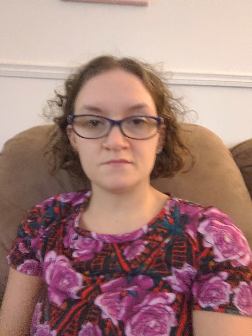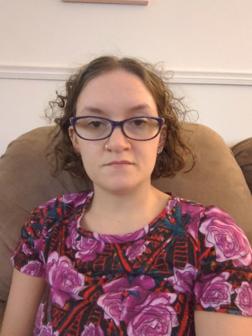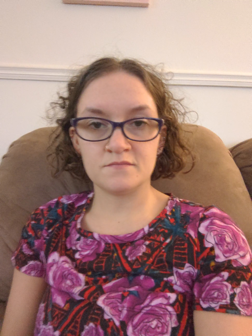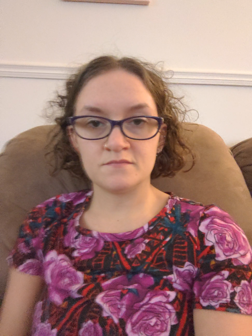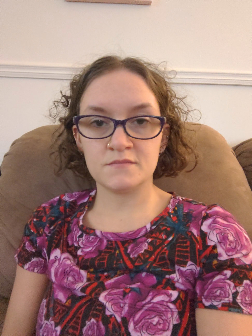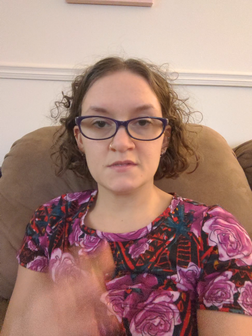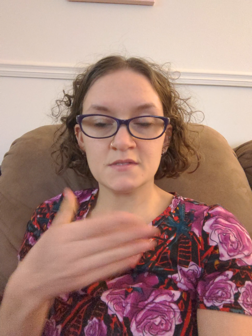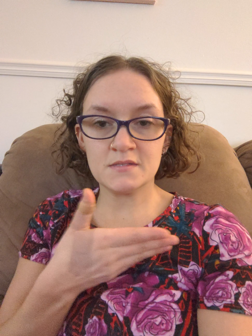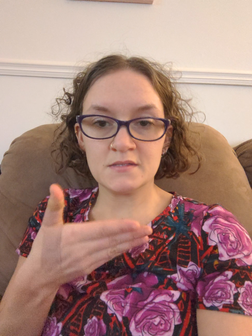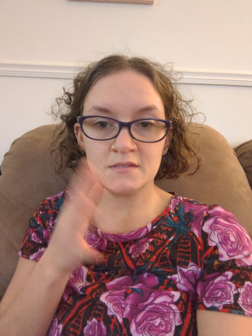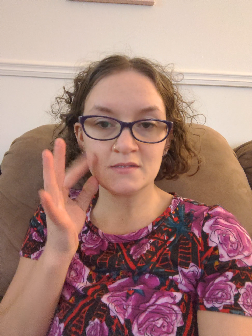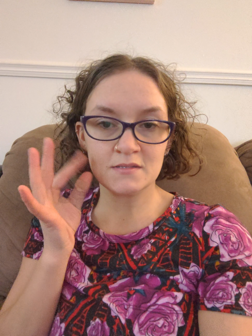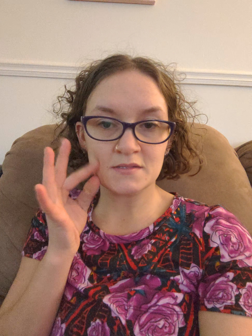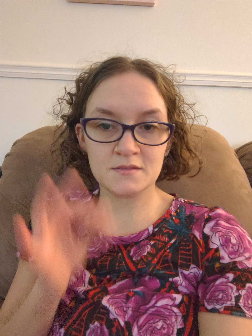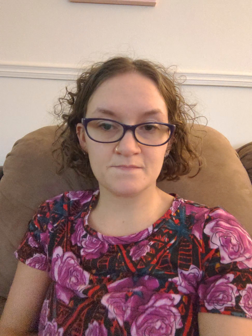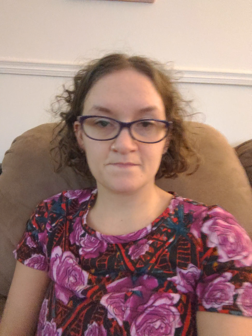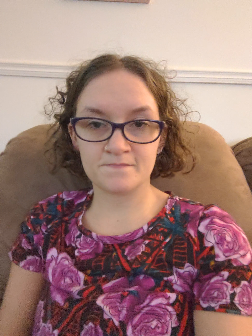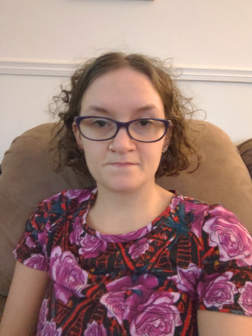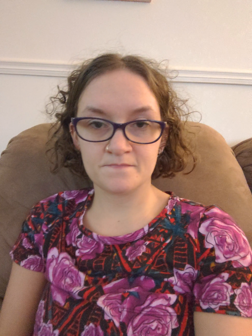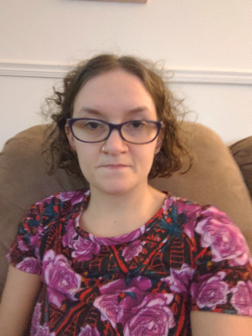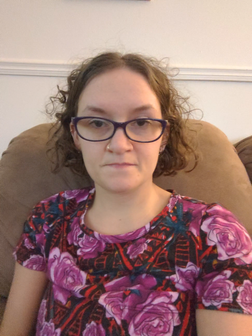kitty